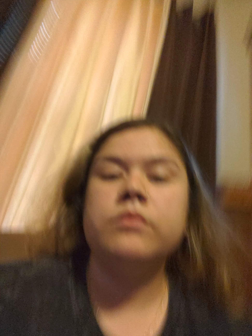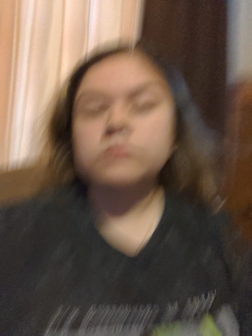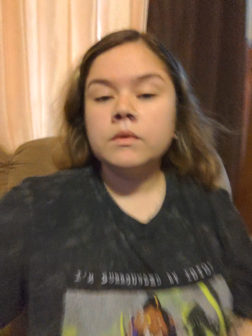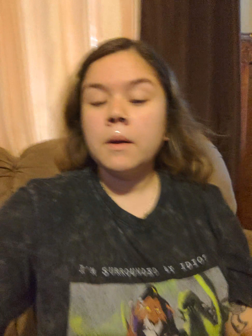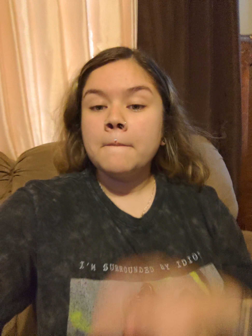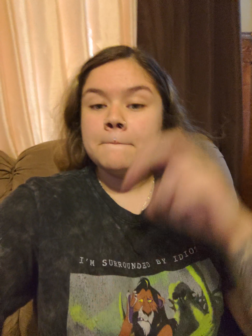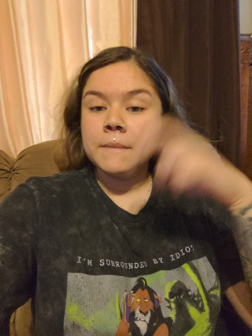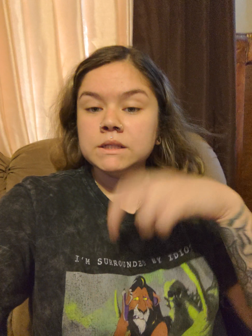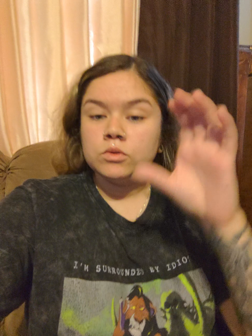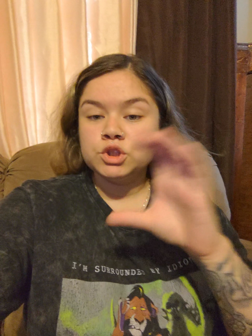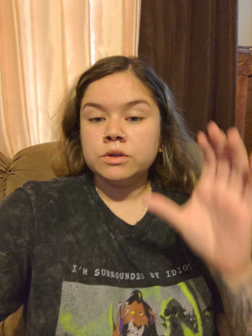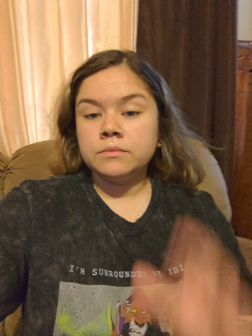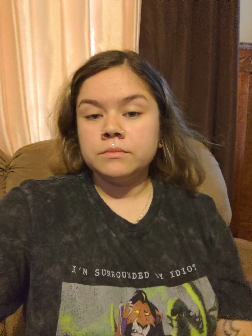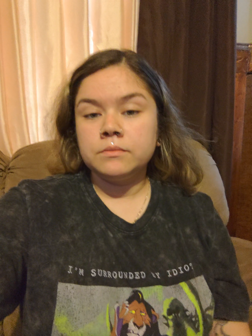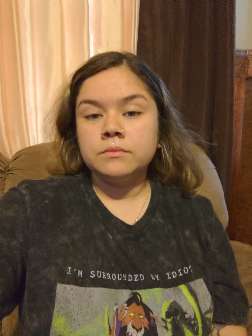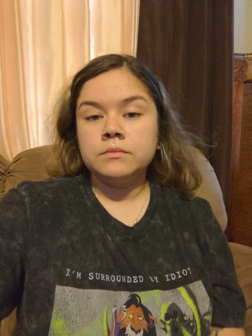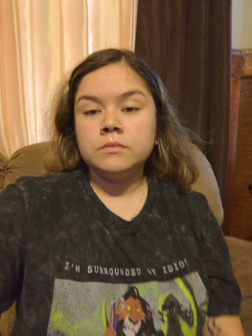potato chip